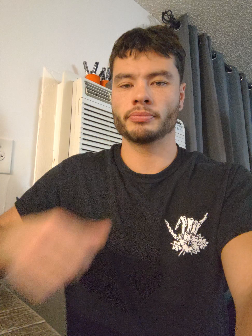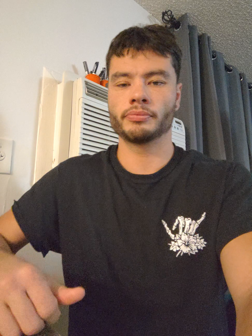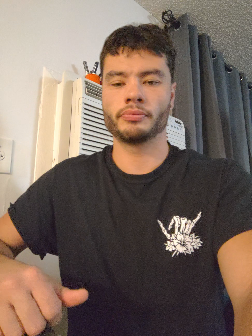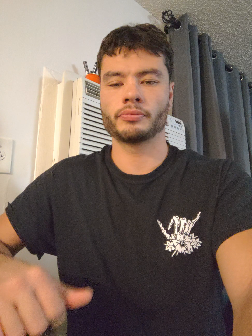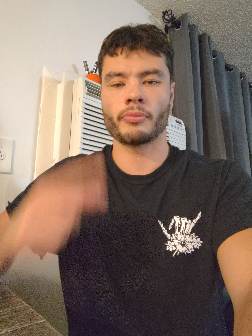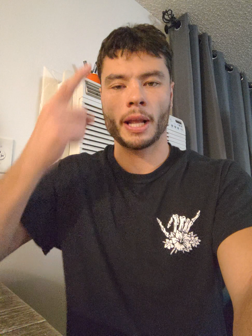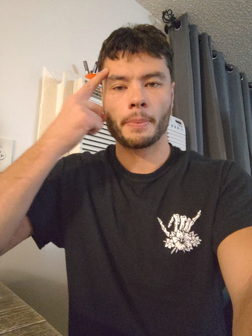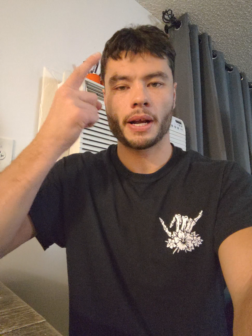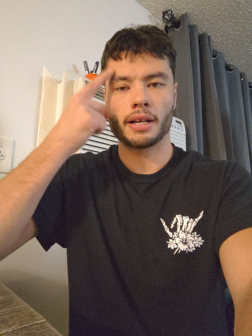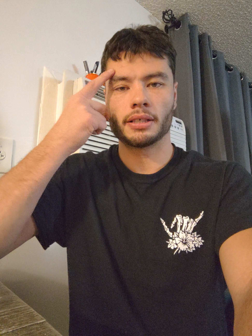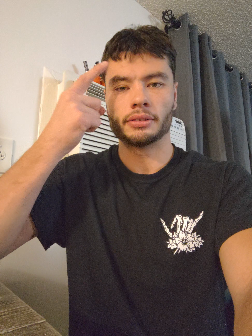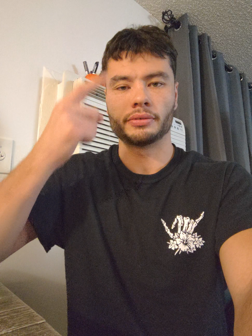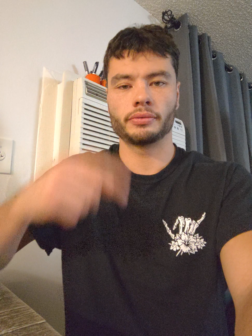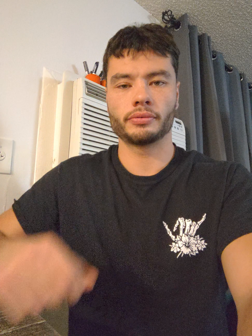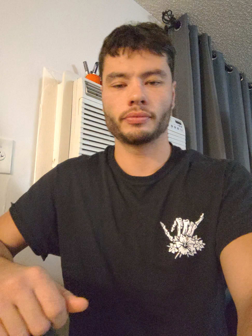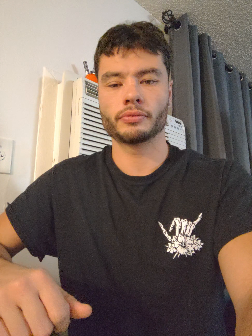penny